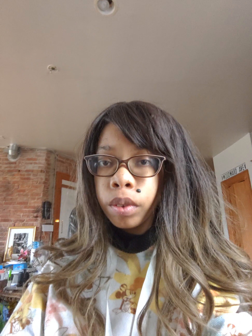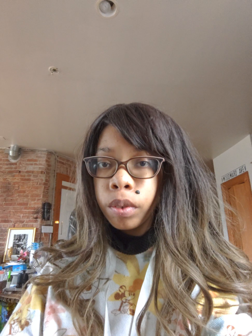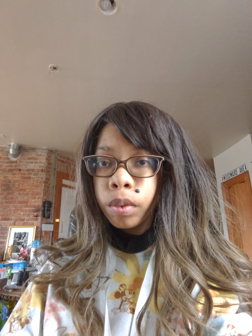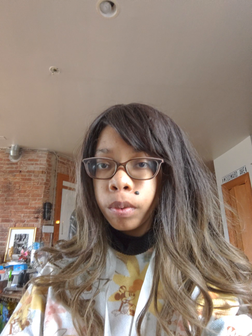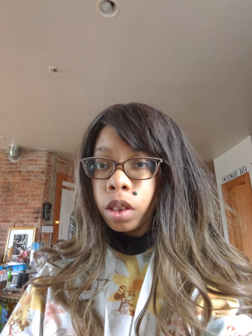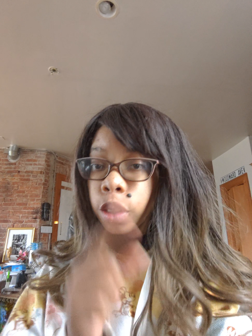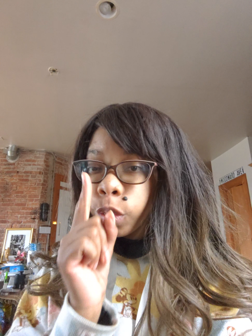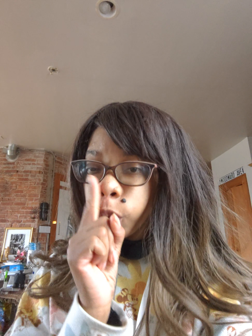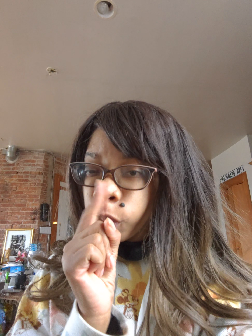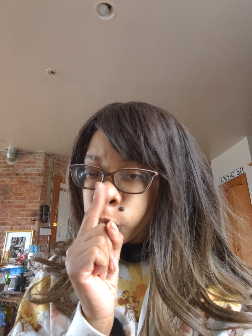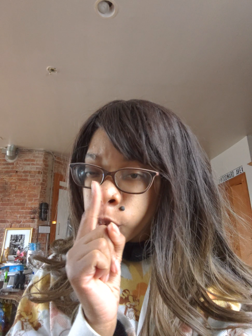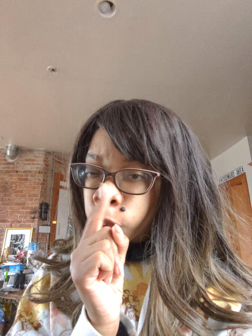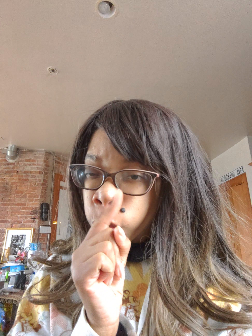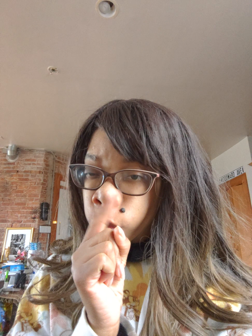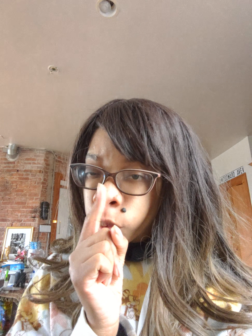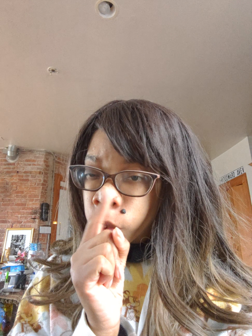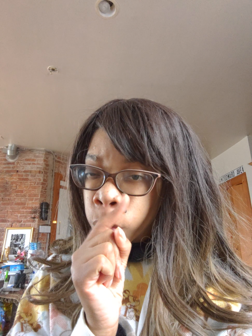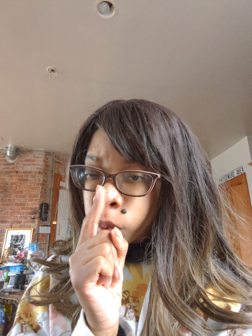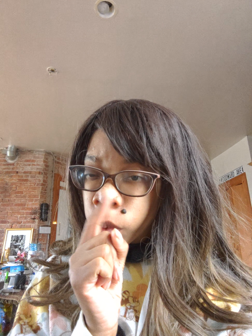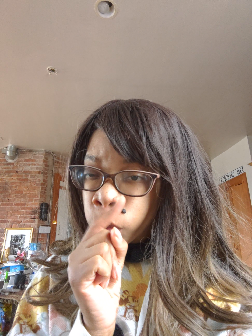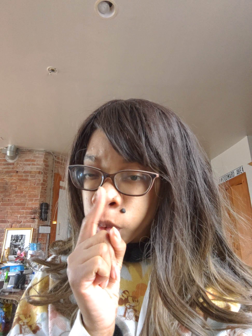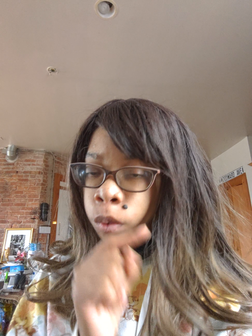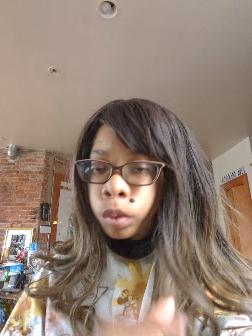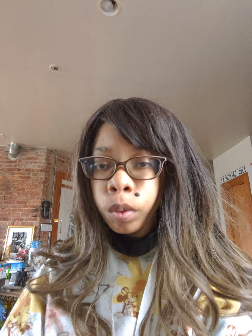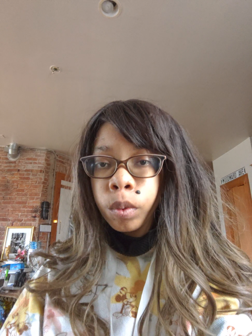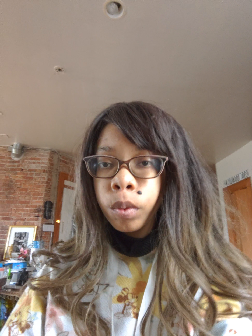mouse